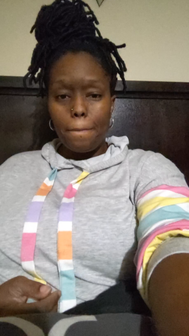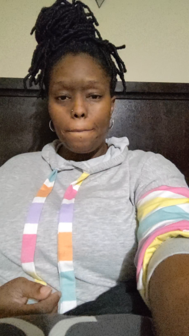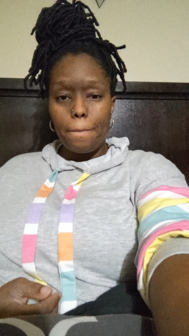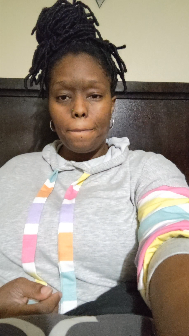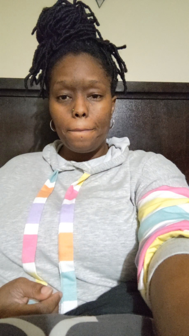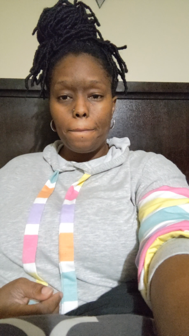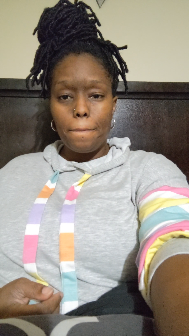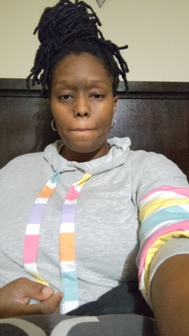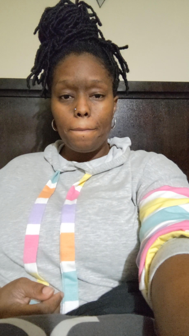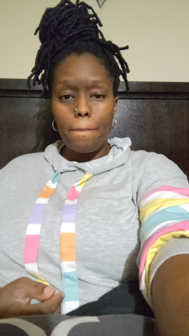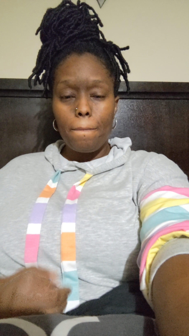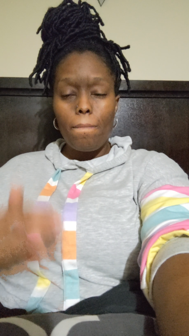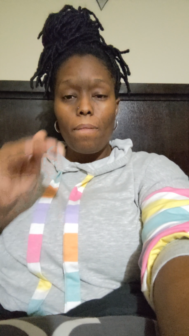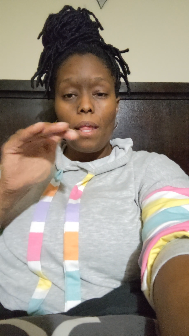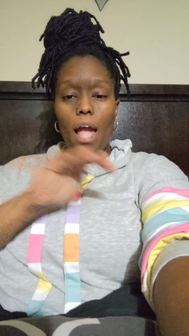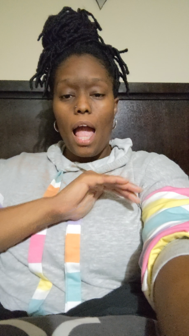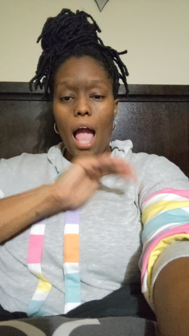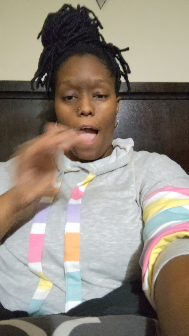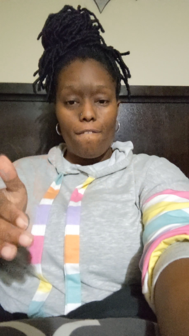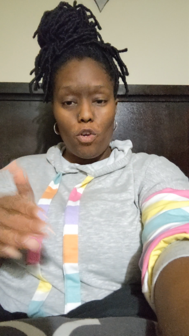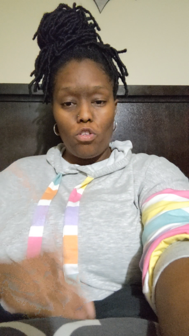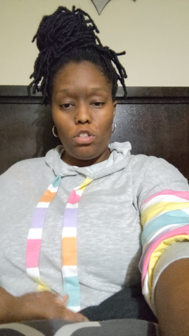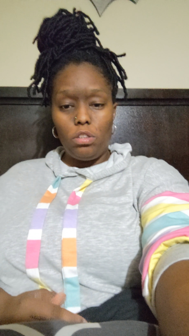cover